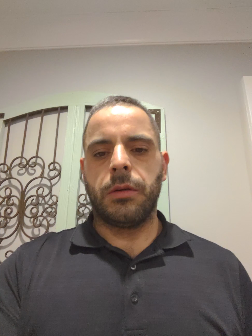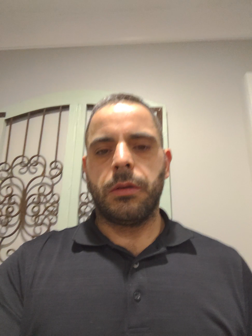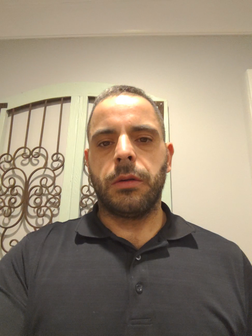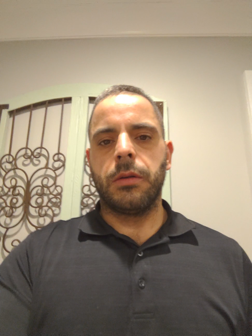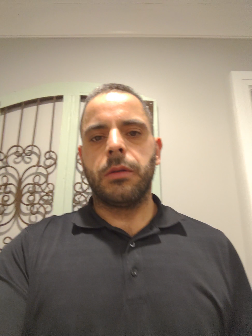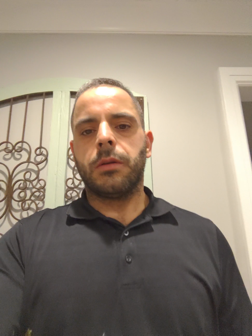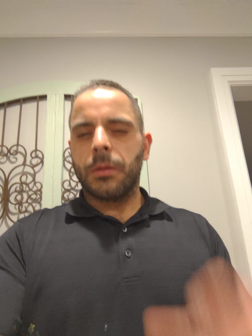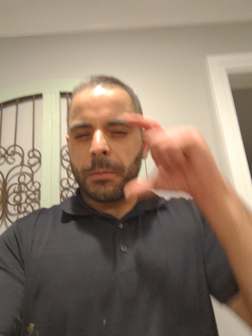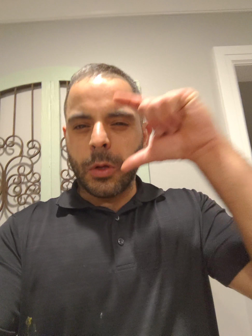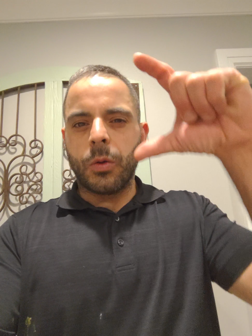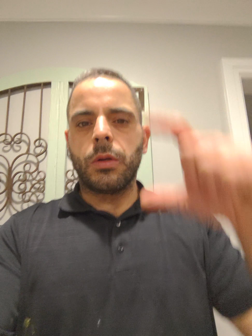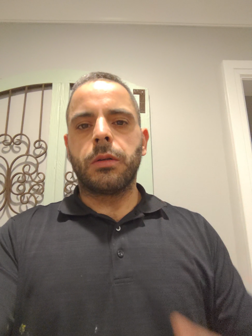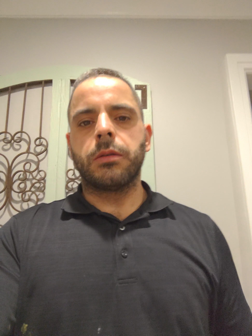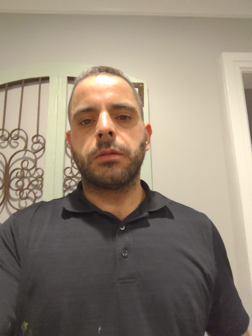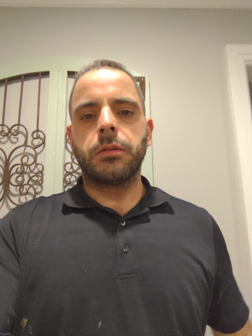moon